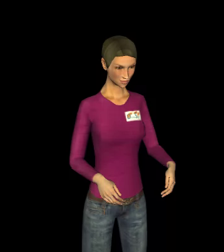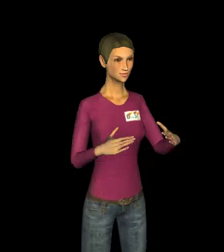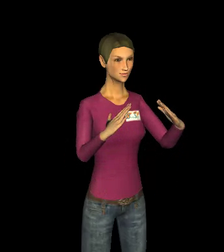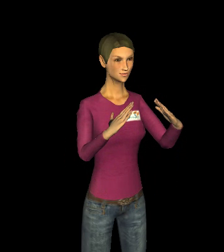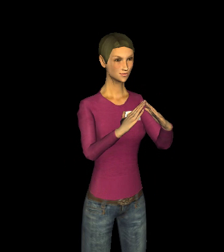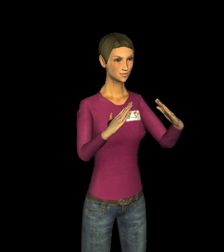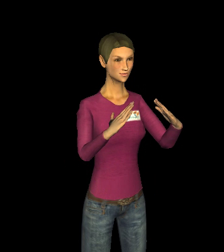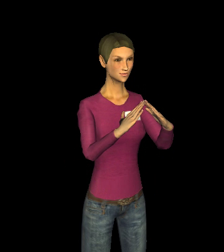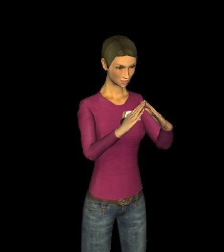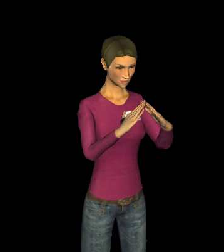بيت